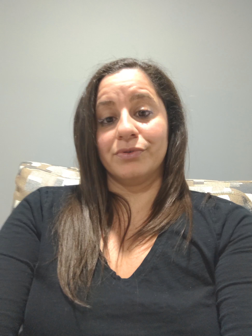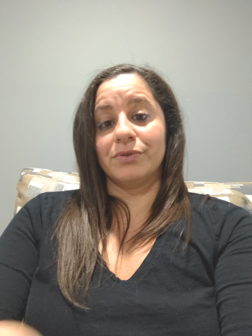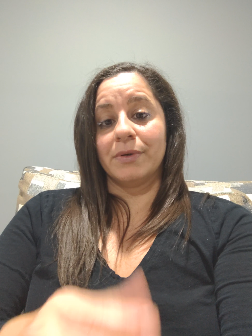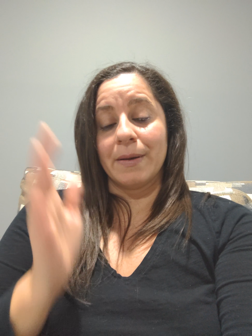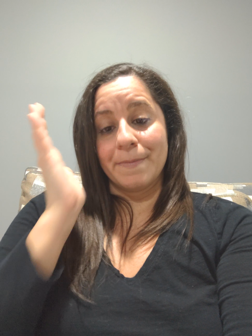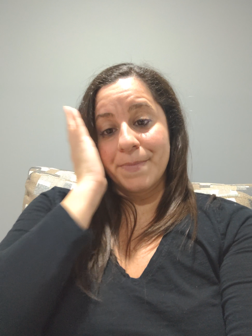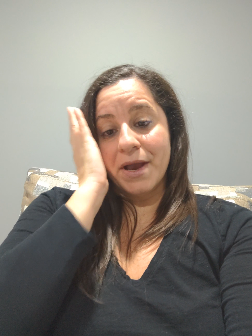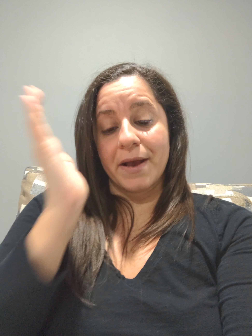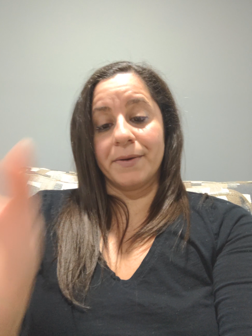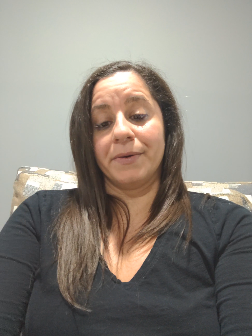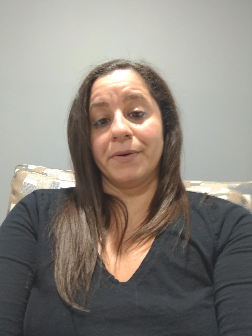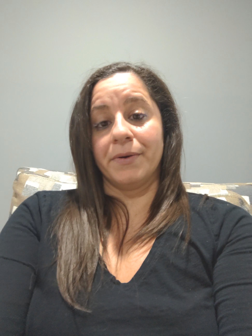bed